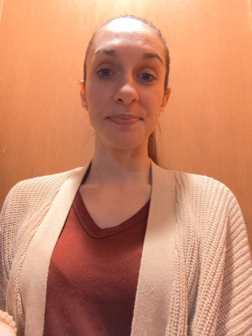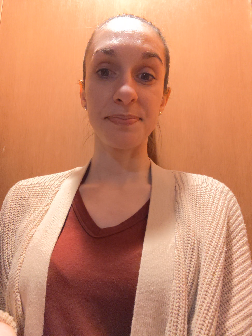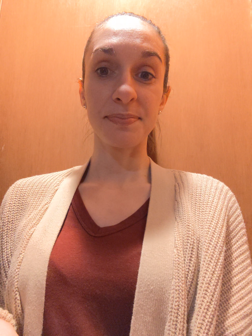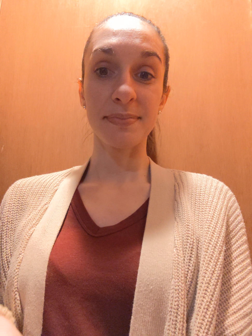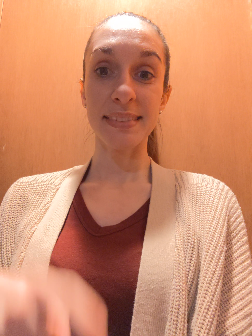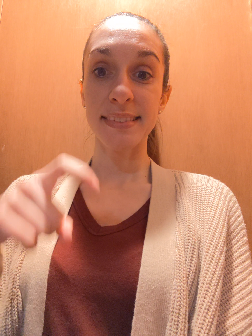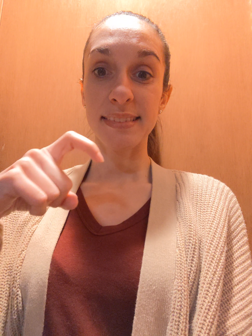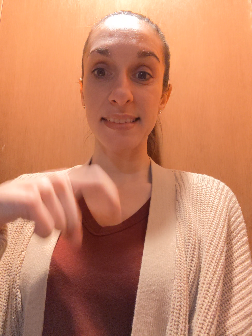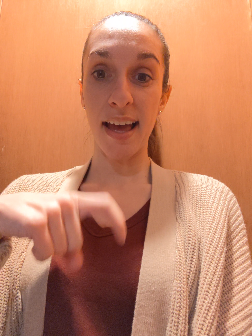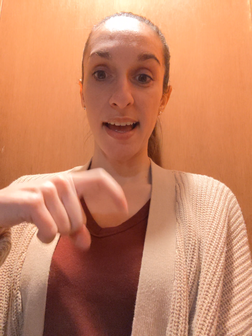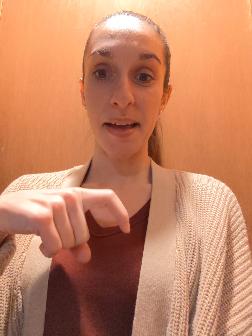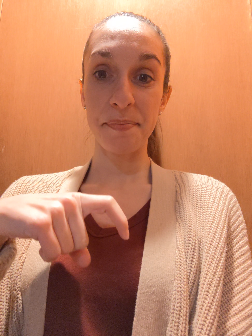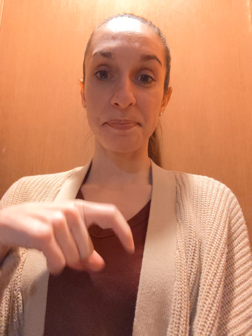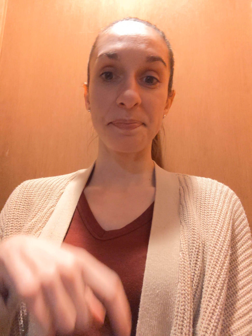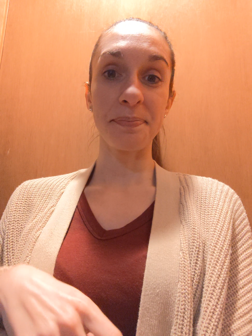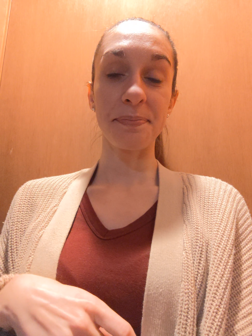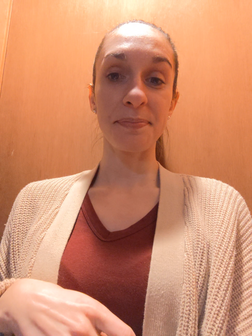time